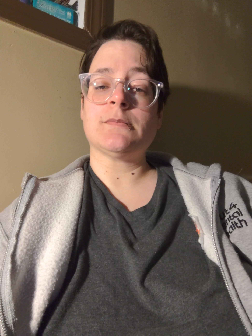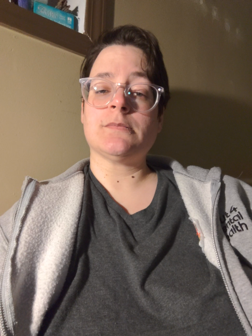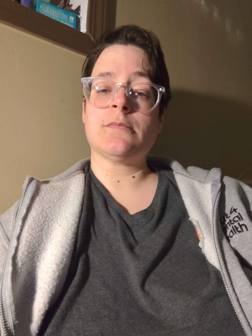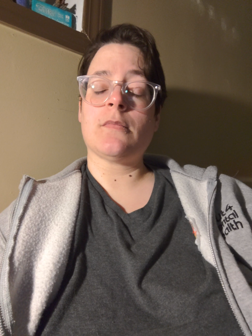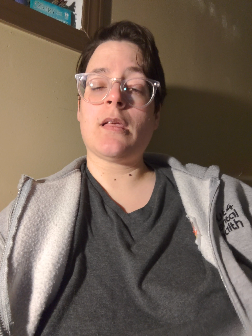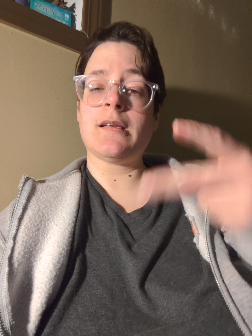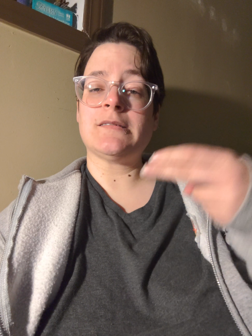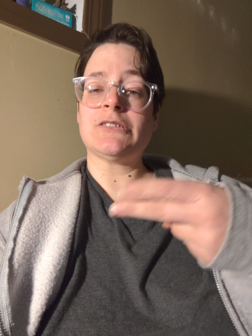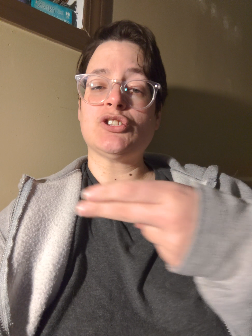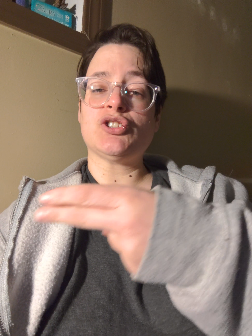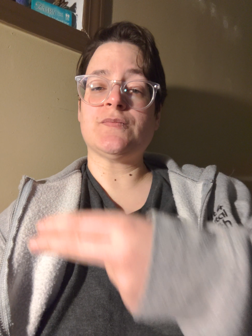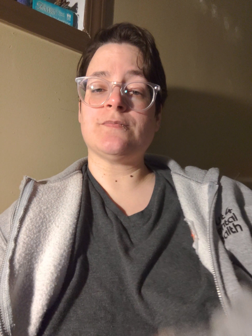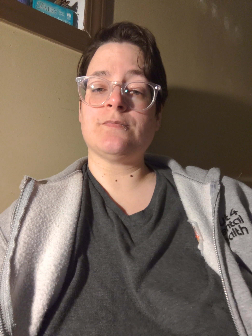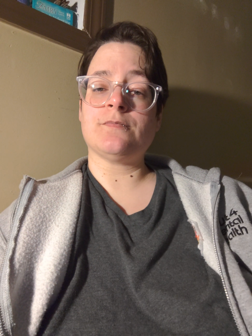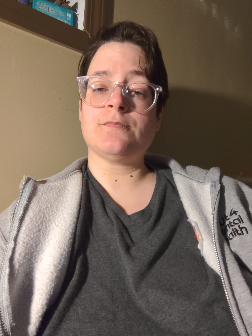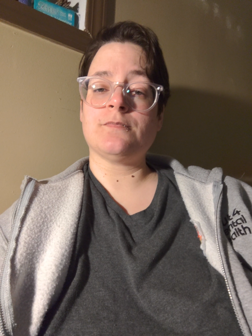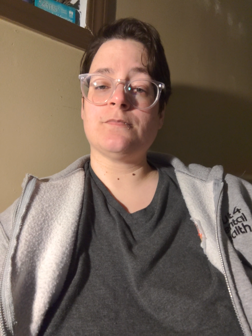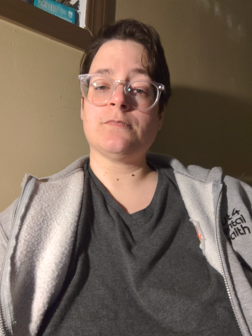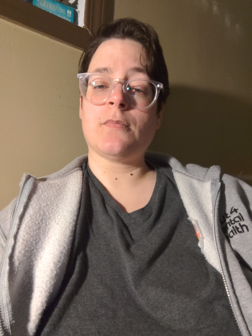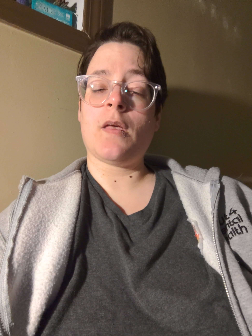scissors